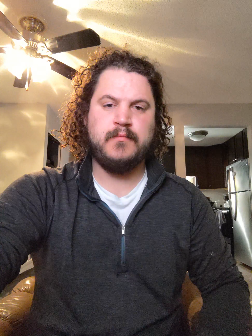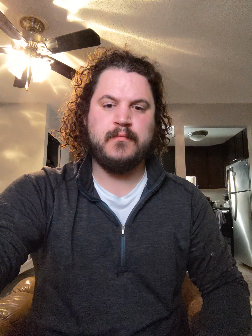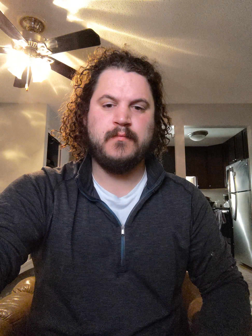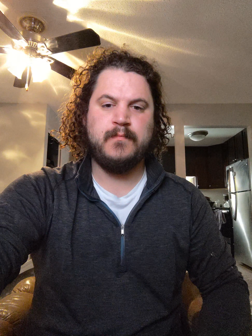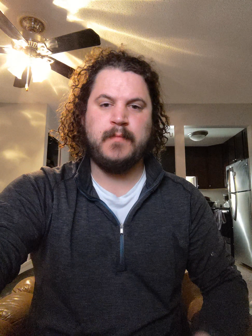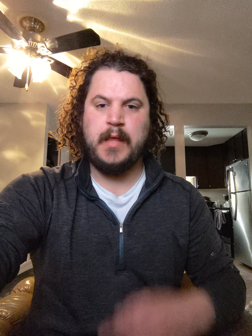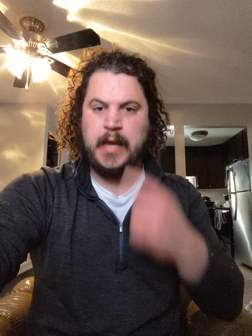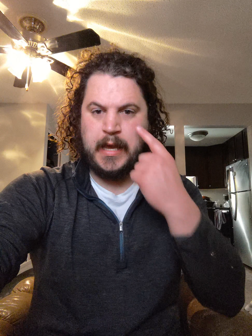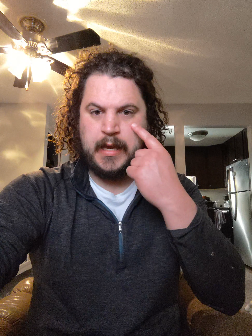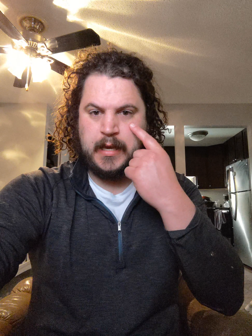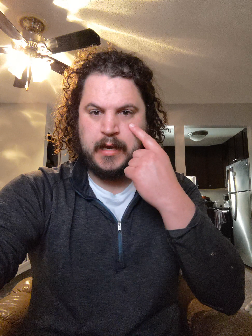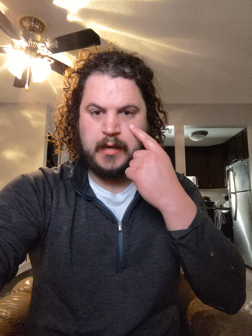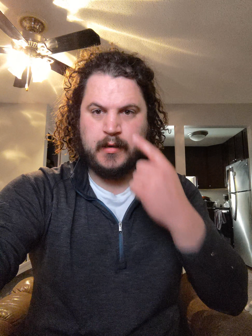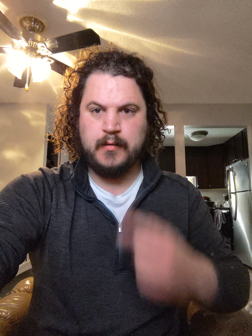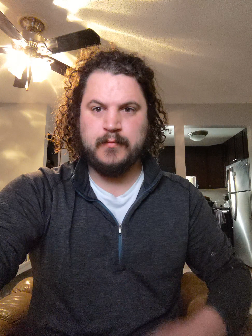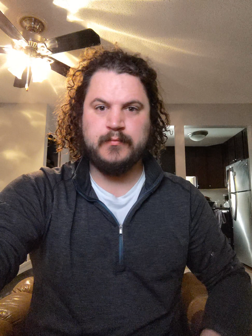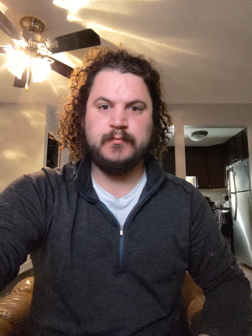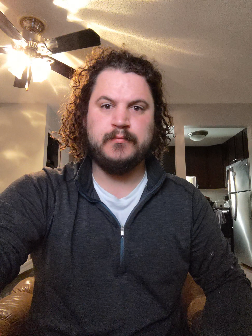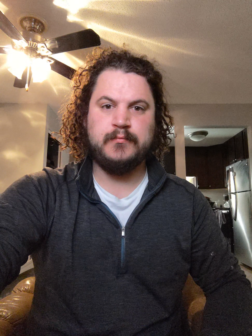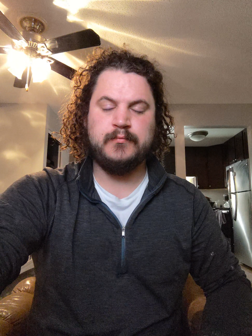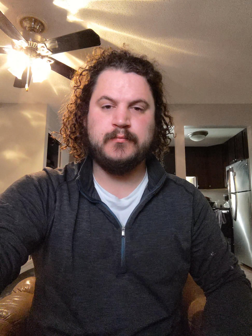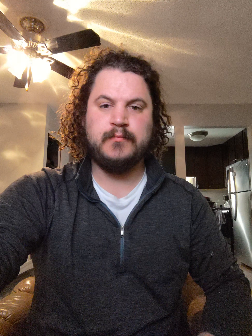eye